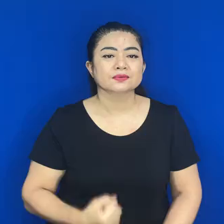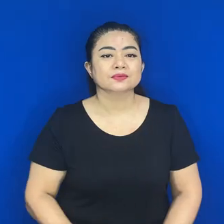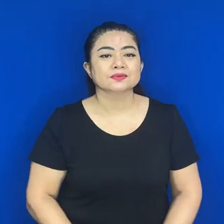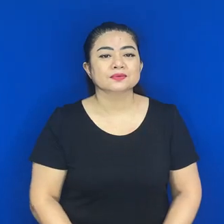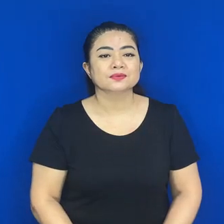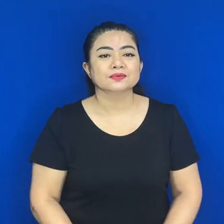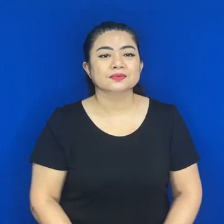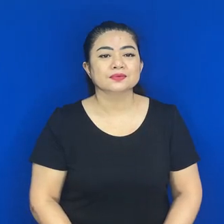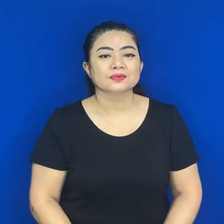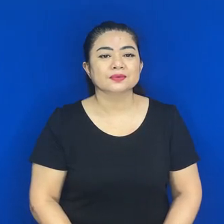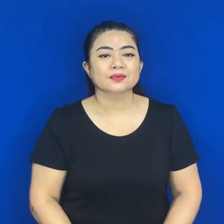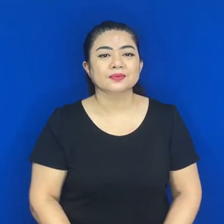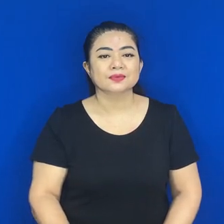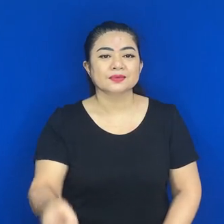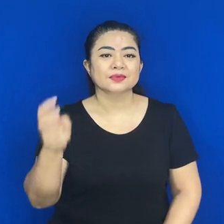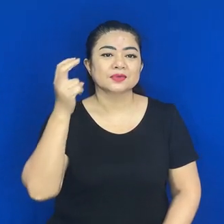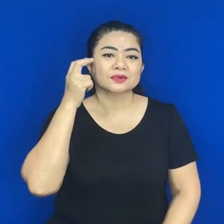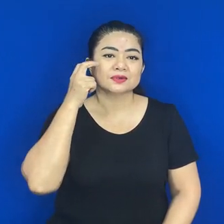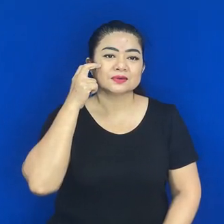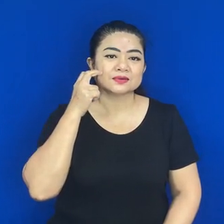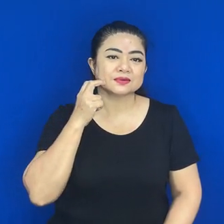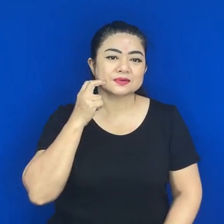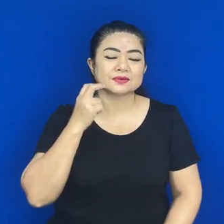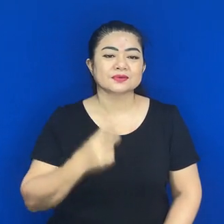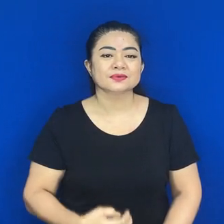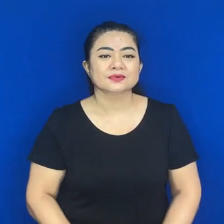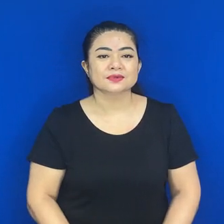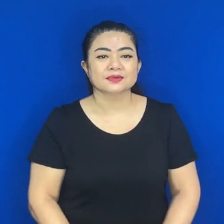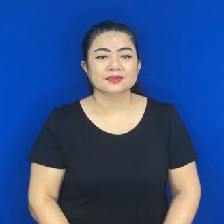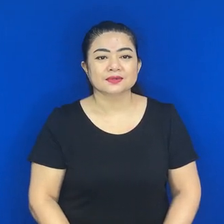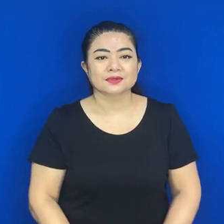wine